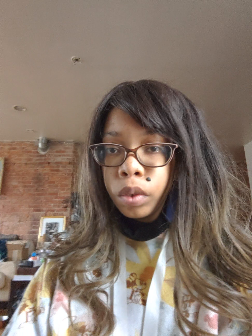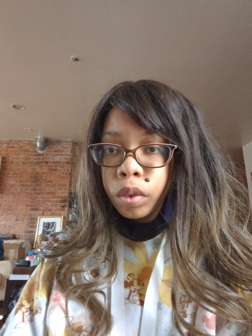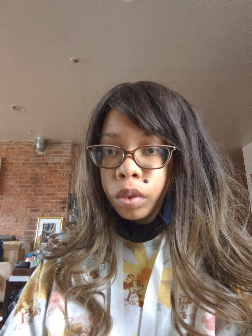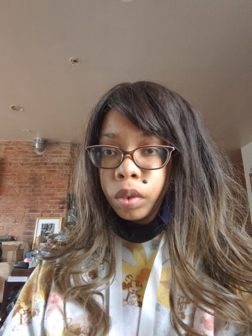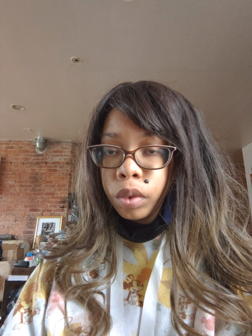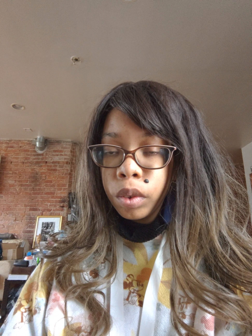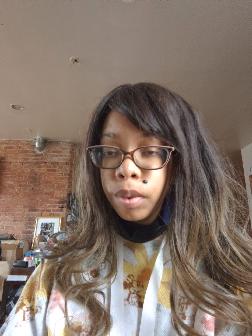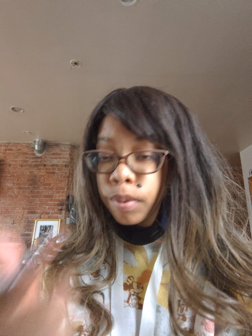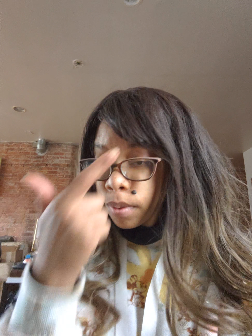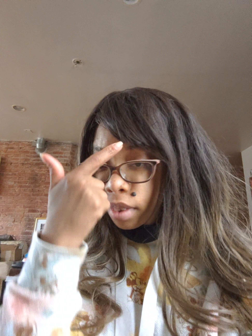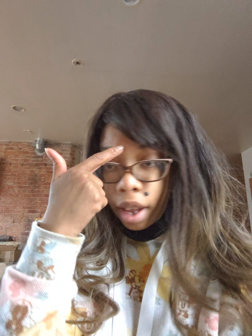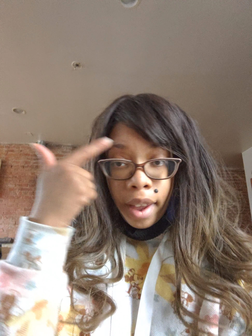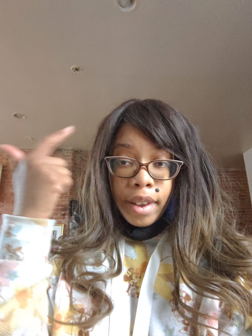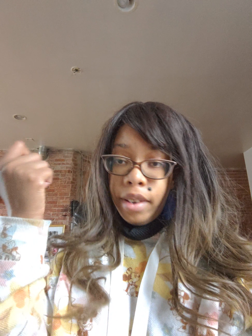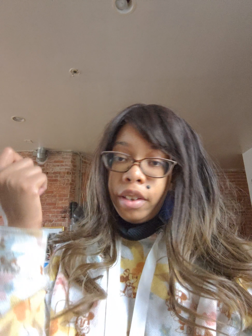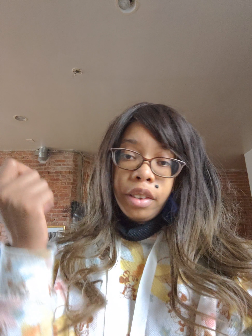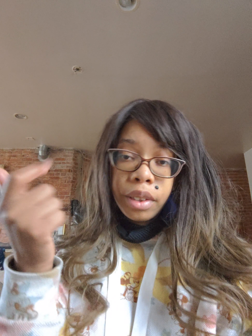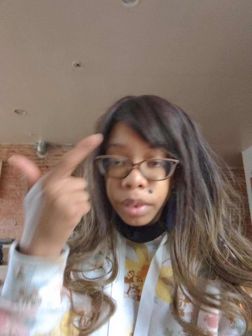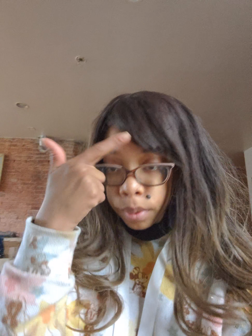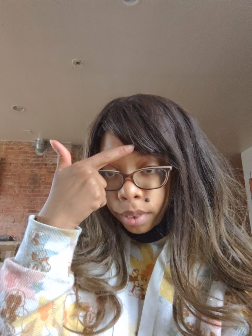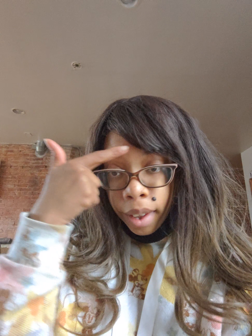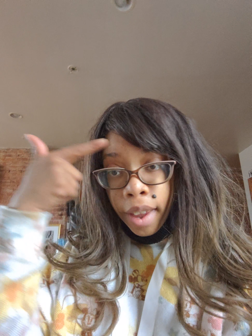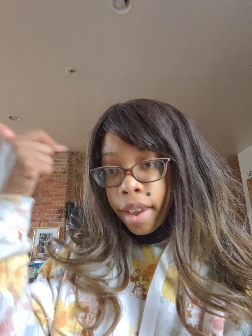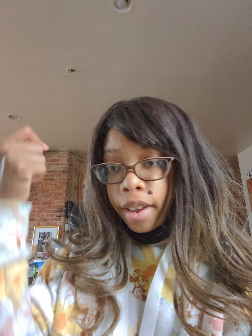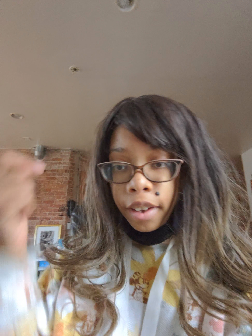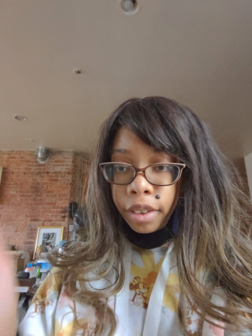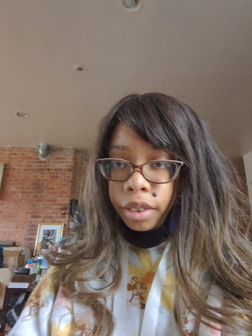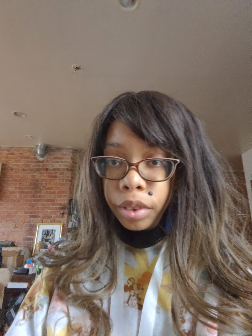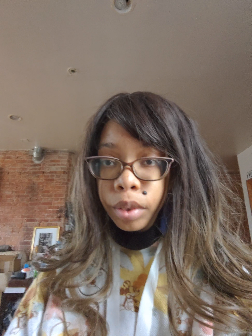because